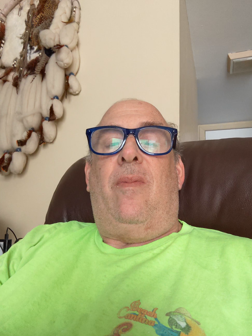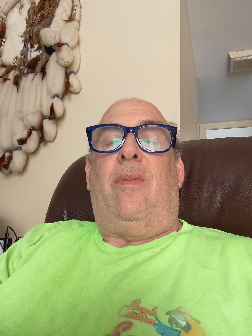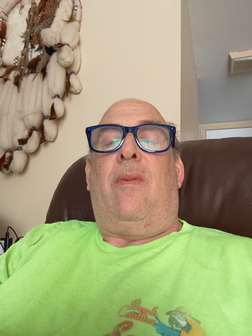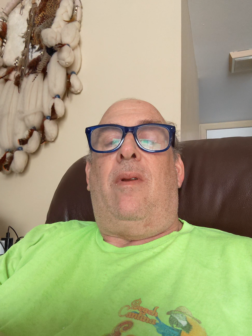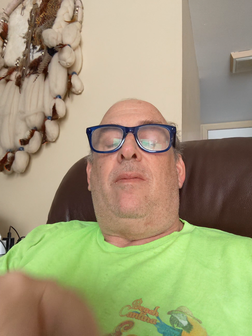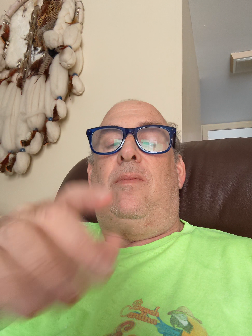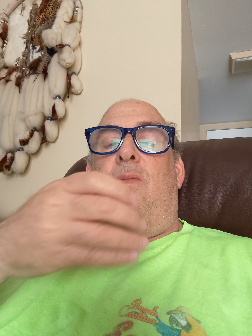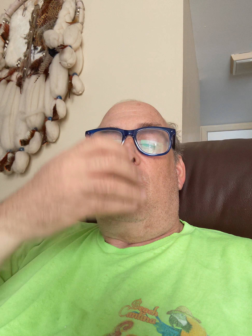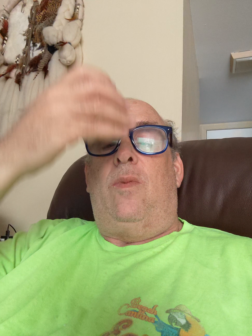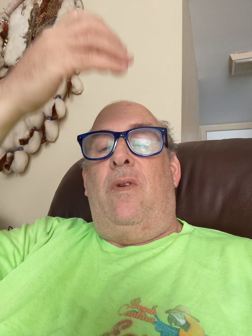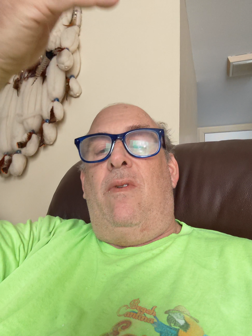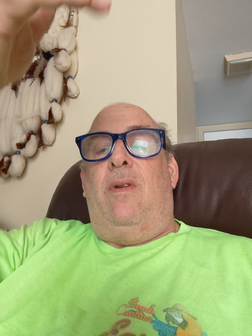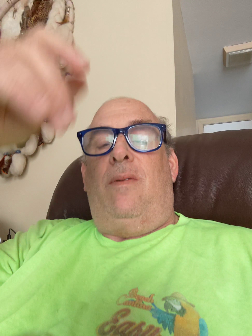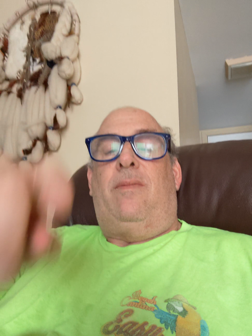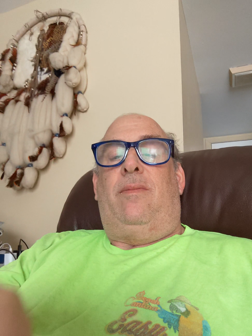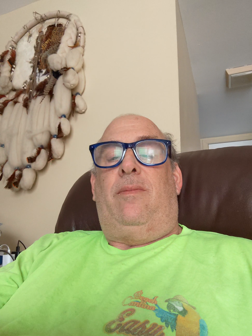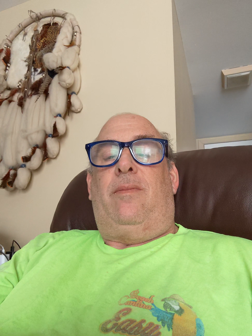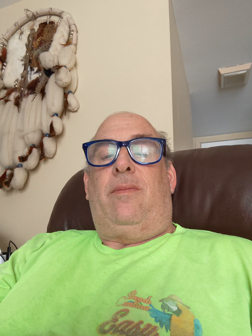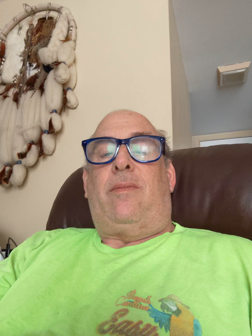giraffe